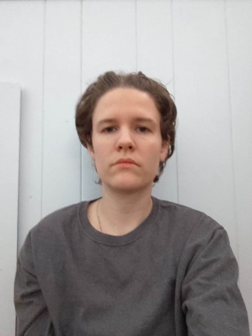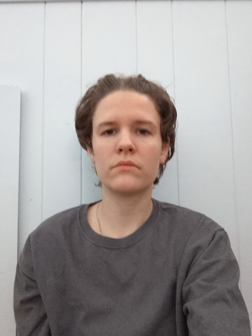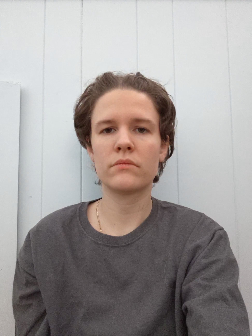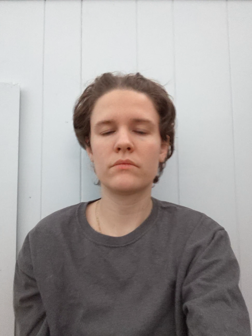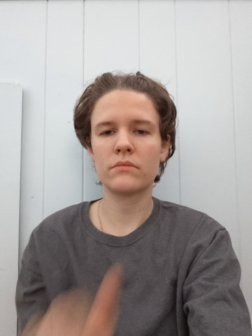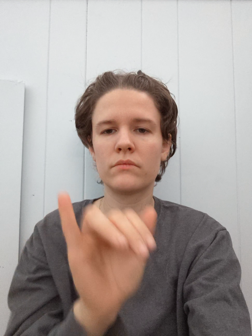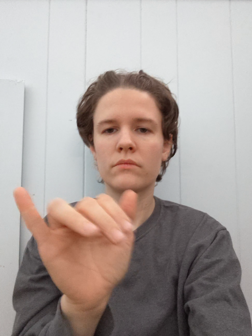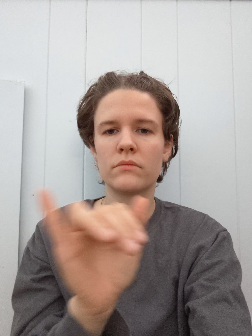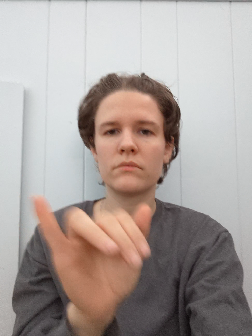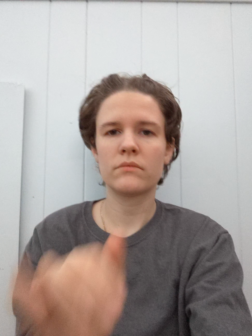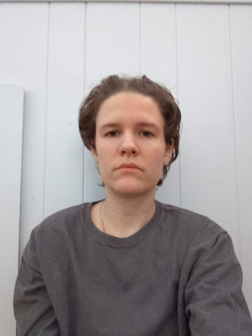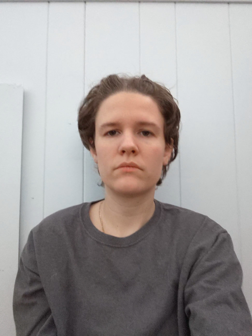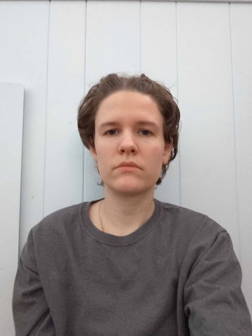same